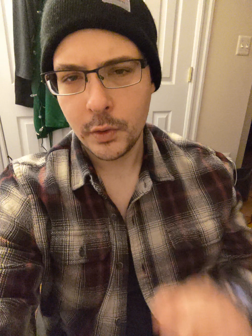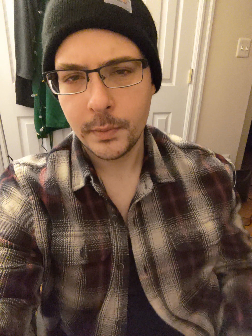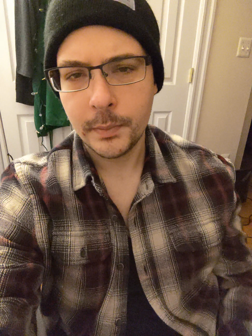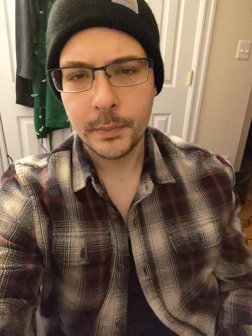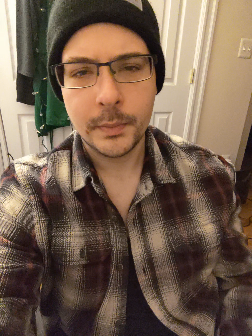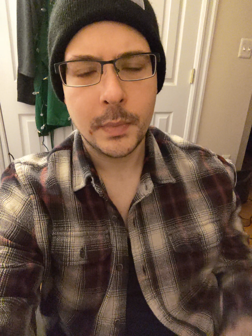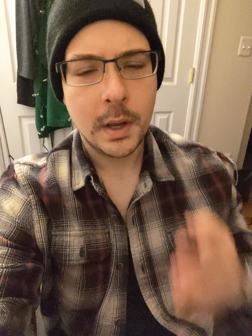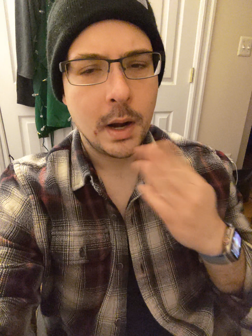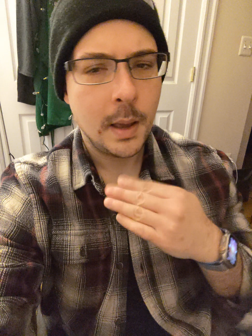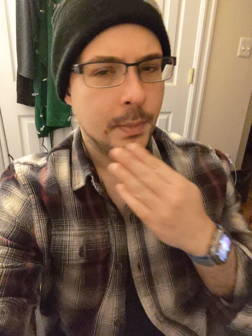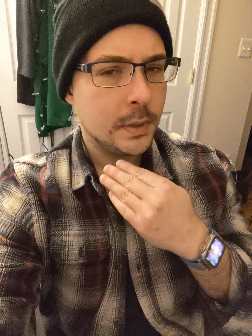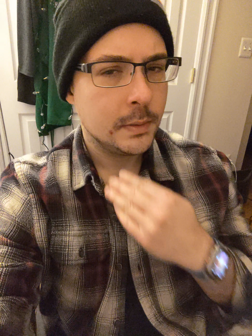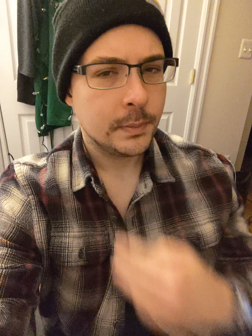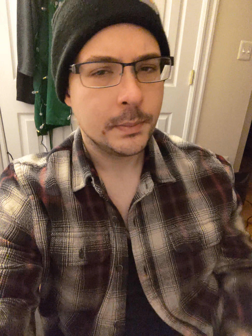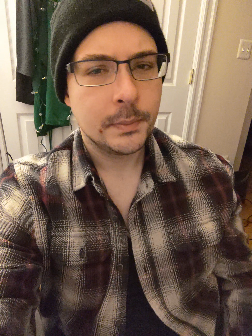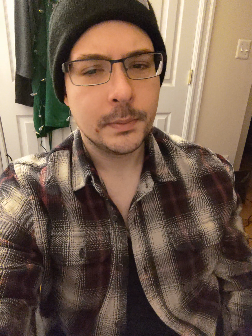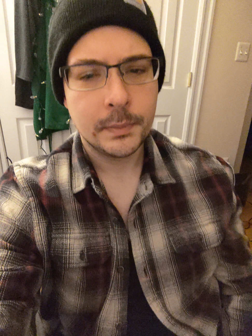napkin